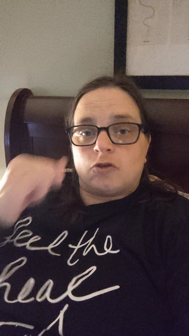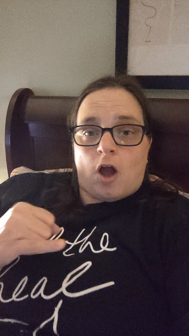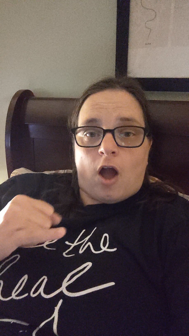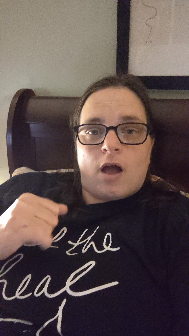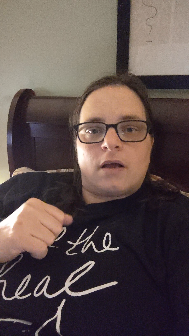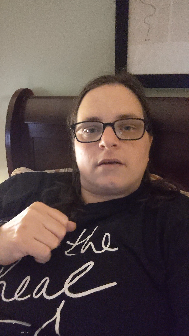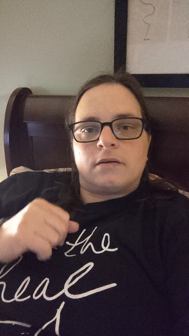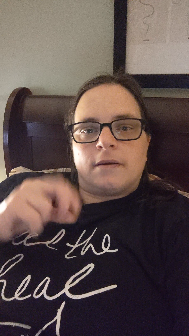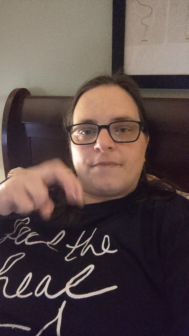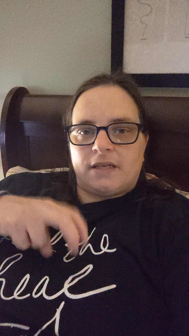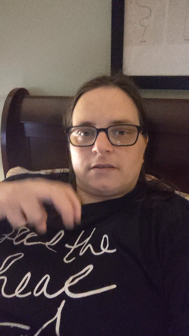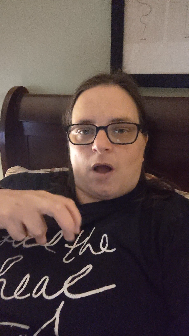potato